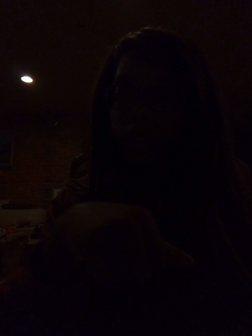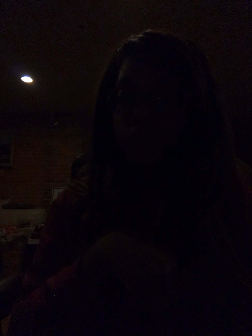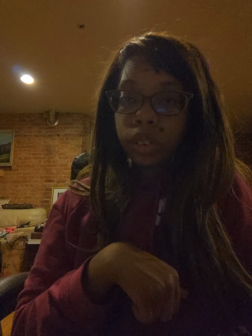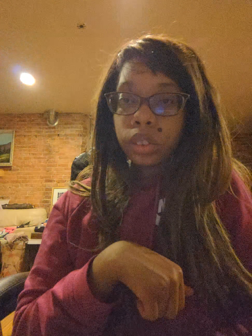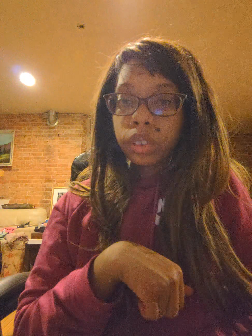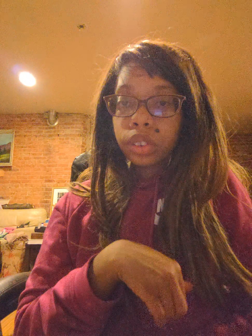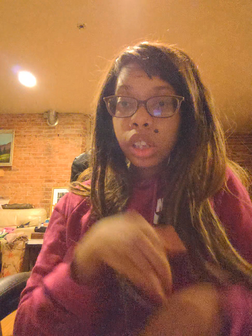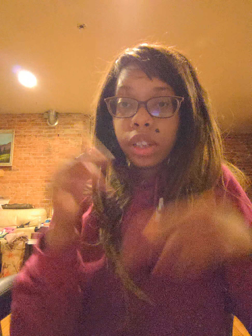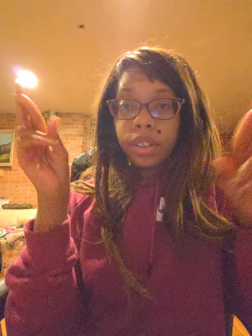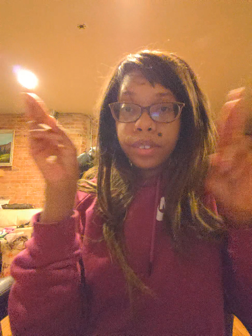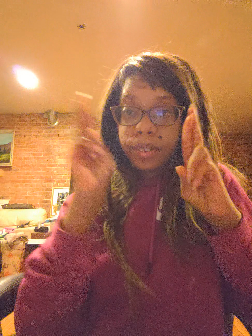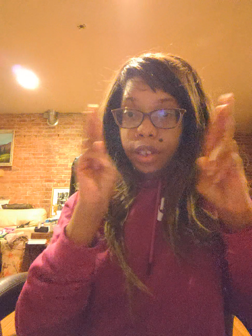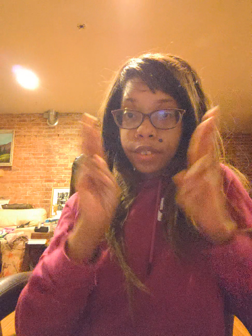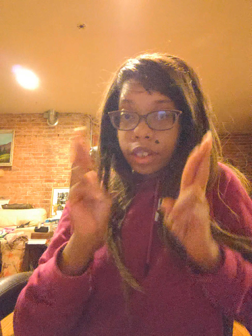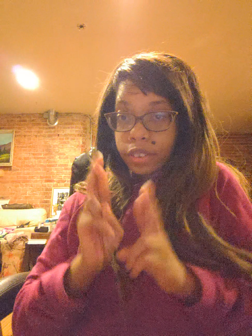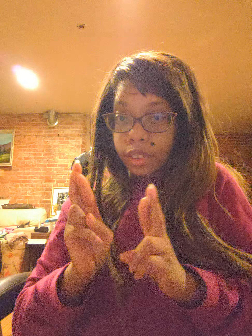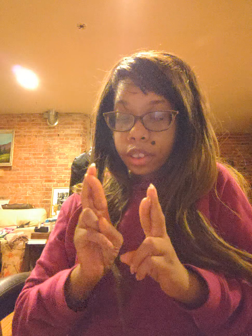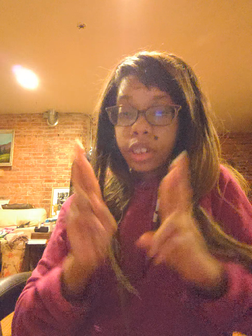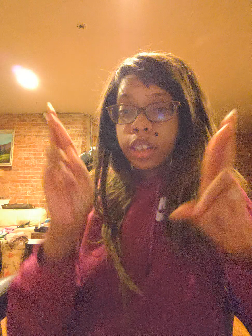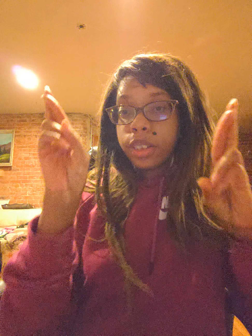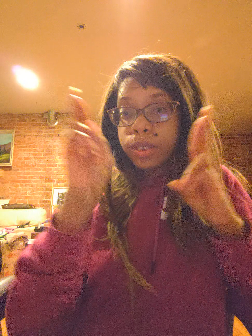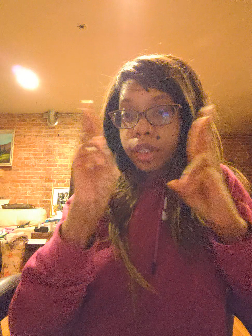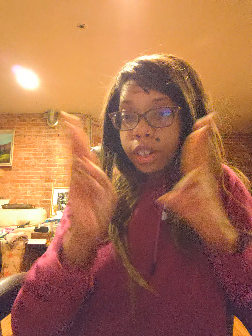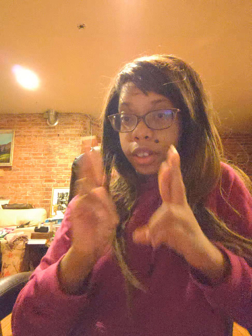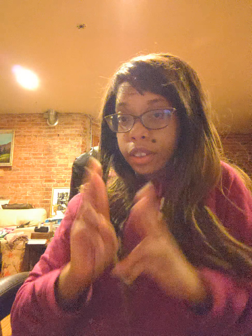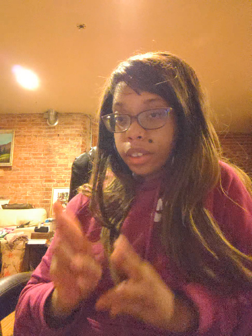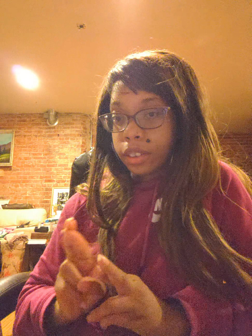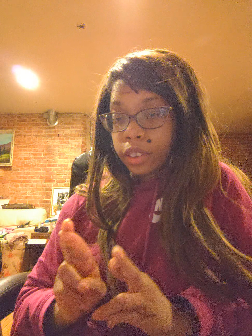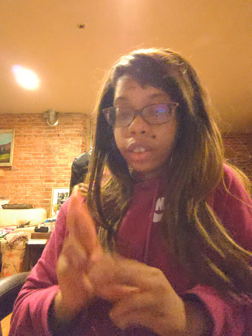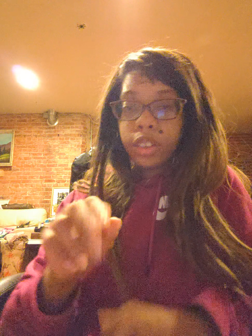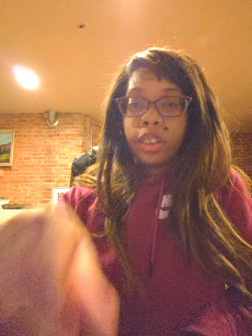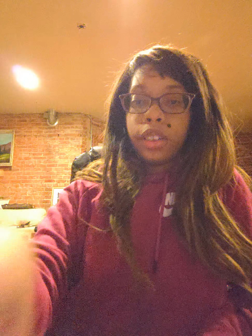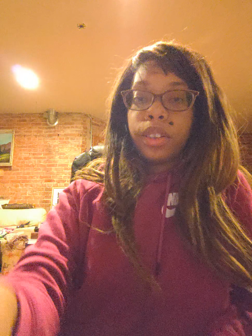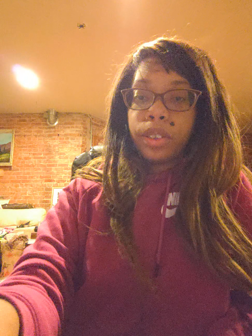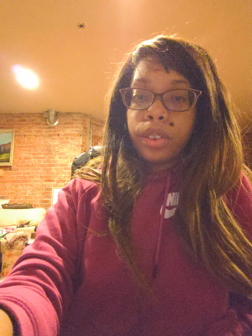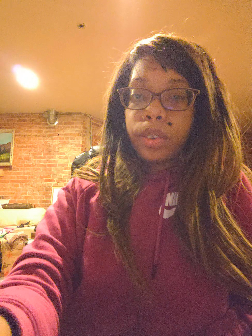refrigerator